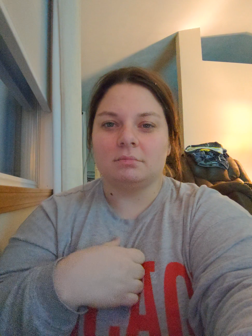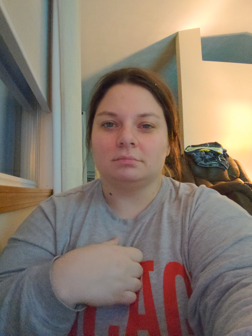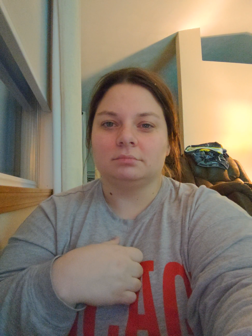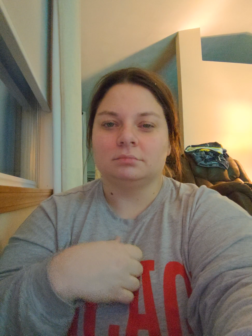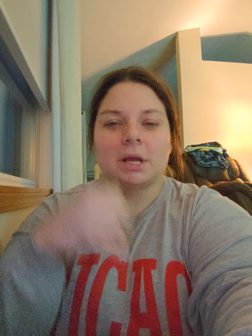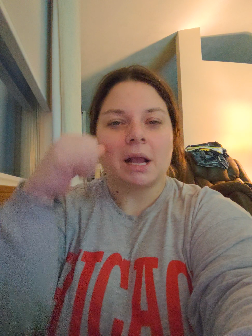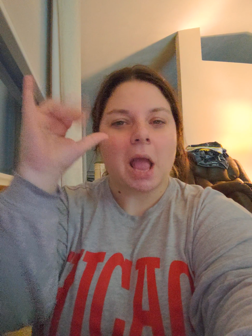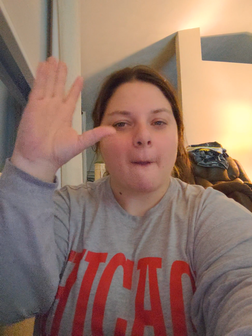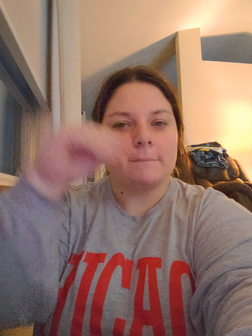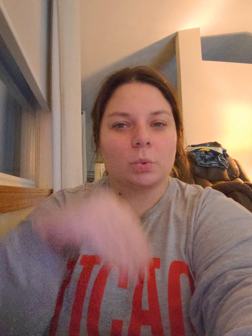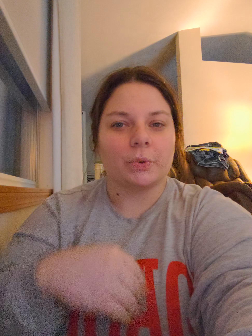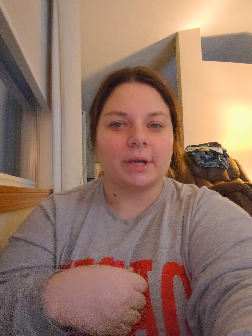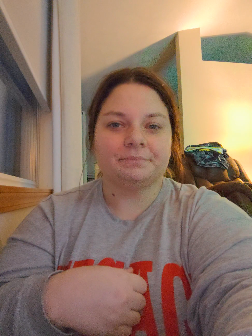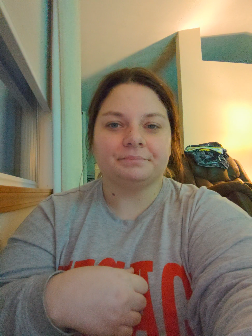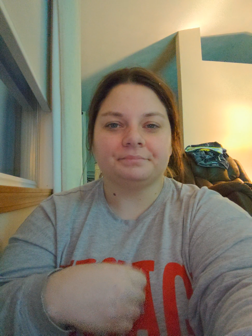cowboy